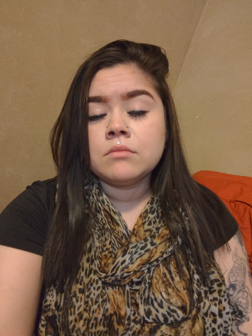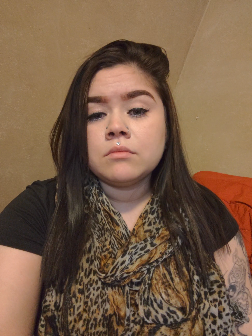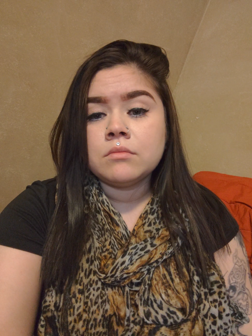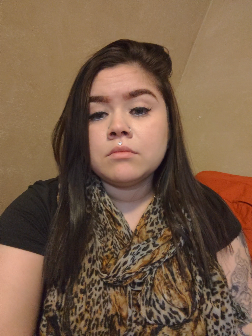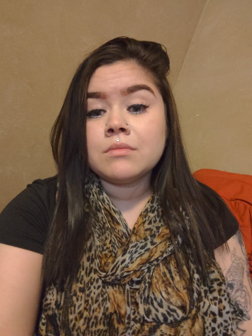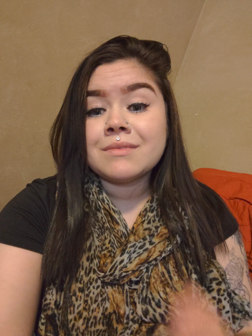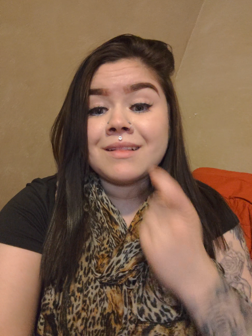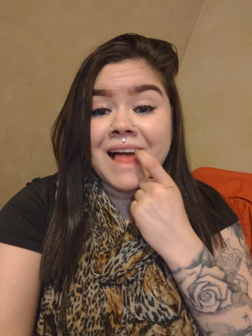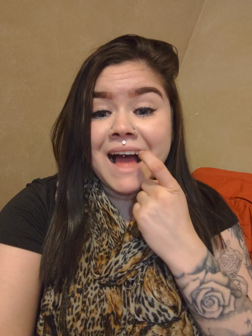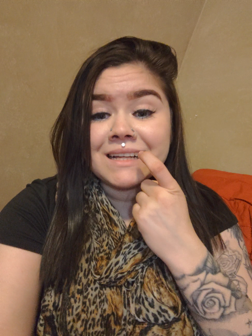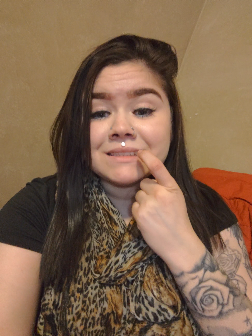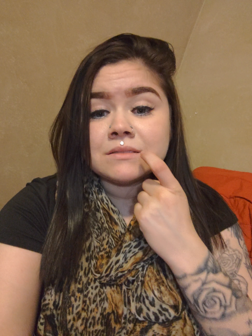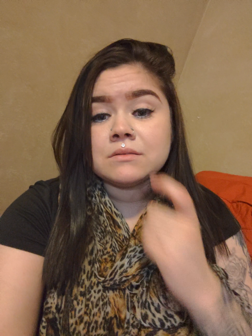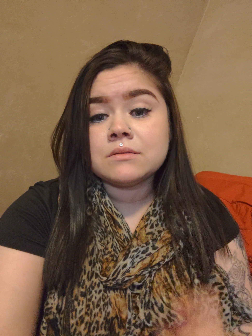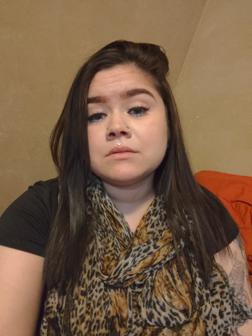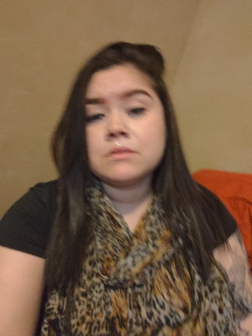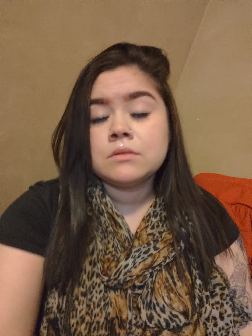window